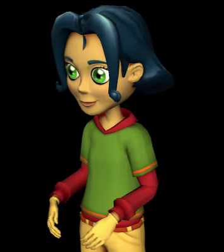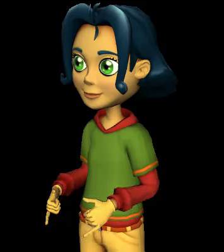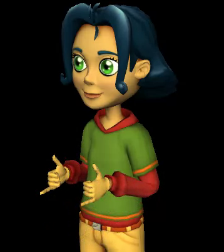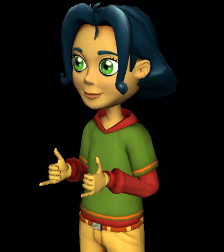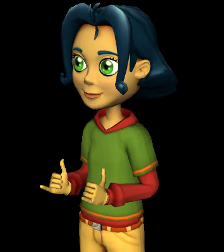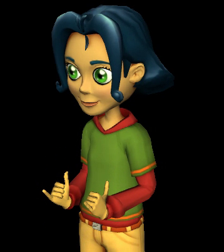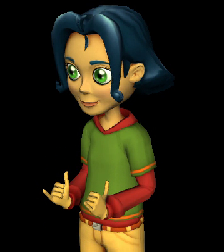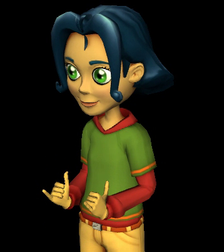كرسي